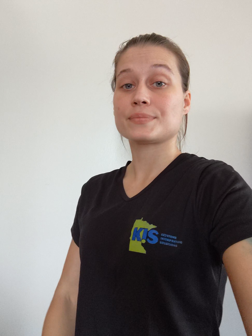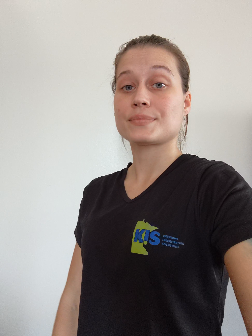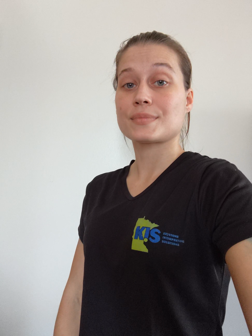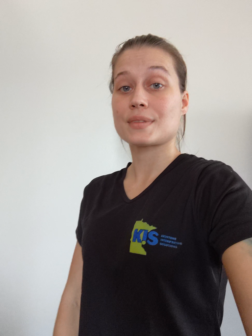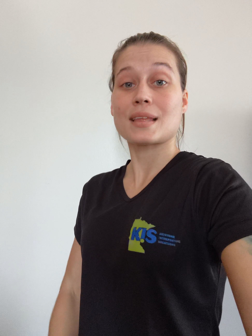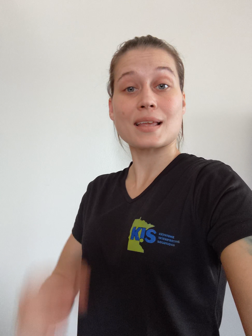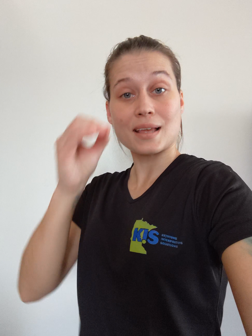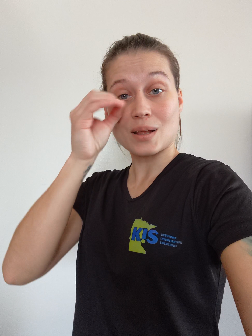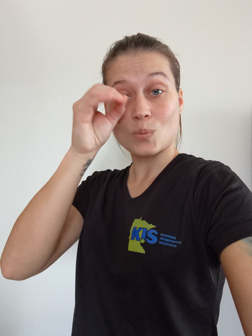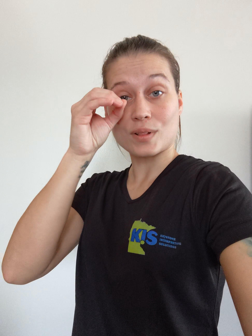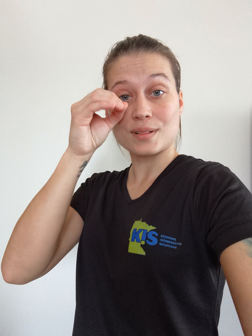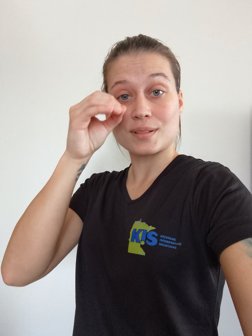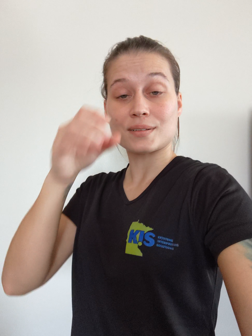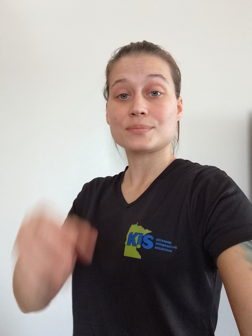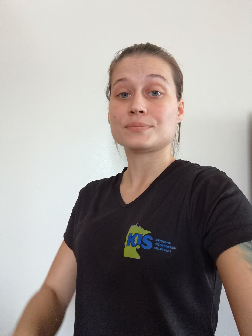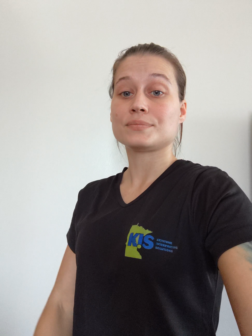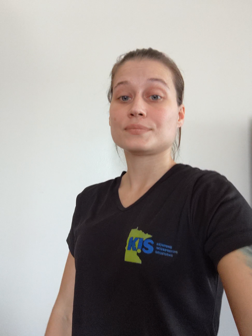owl